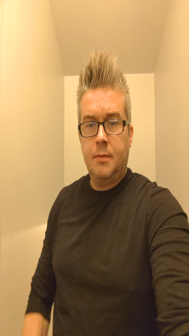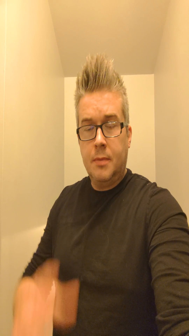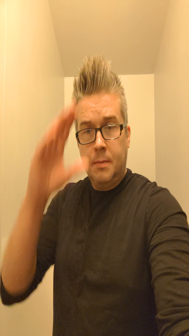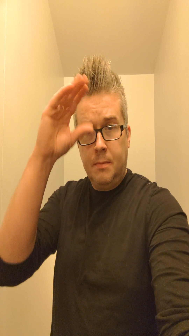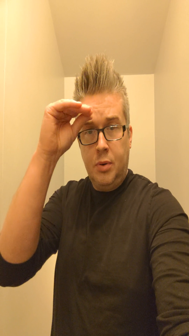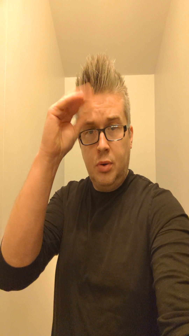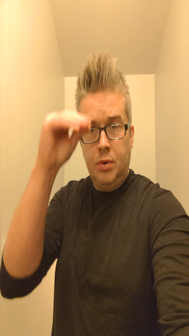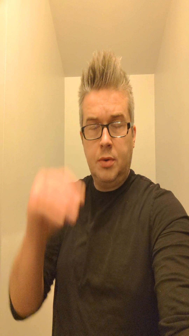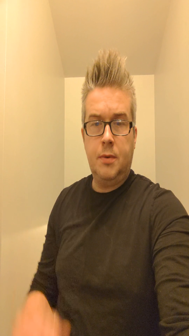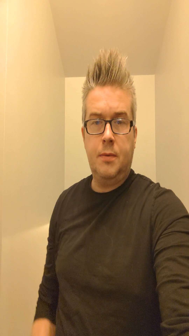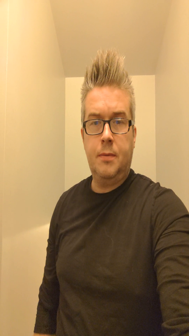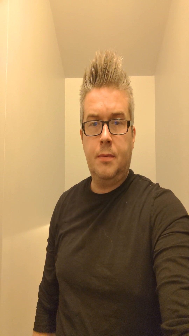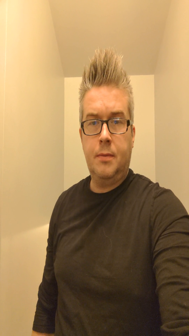boy